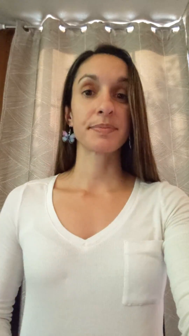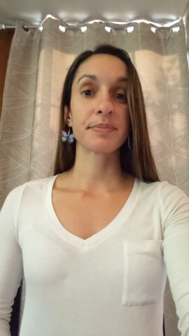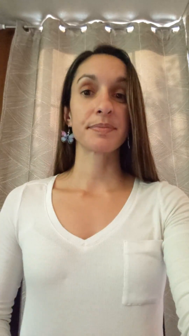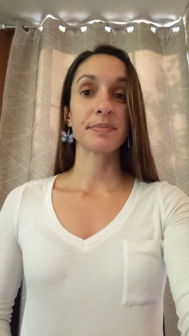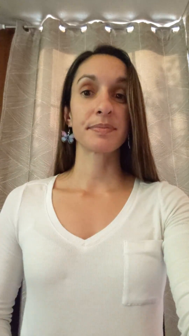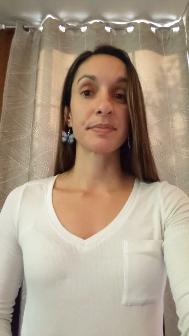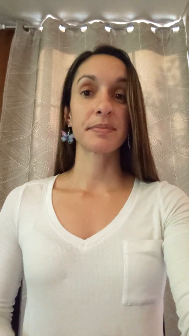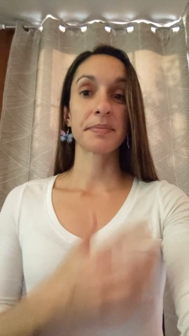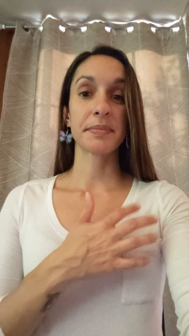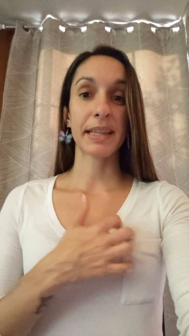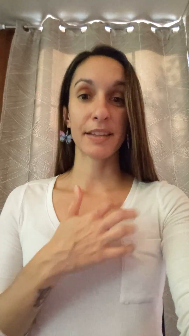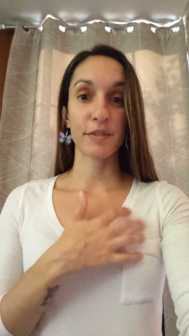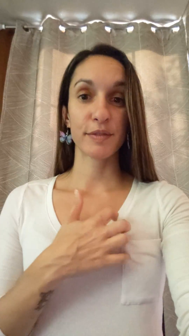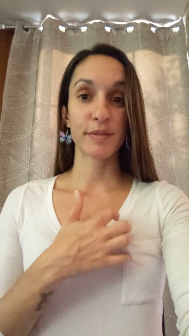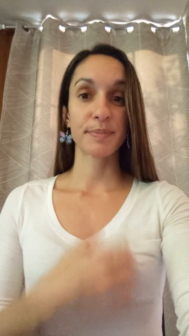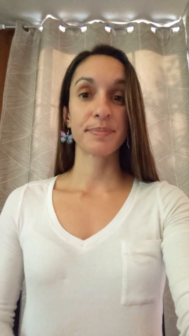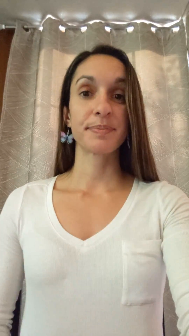bear